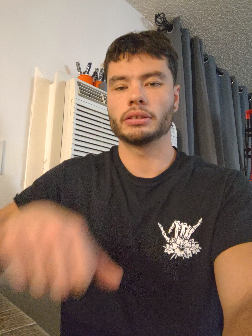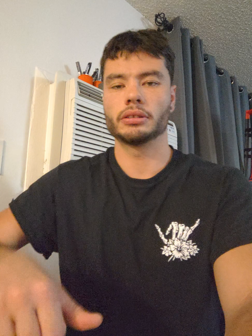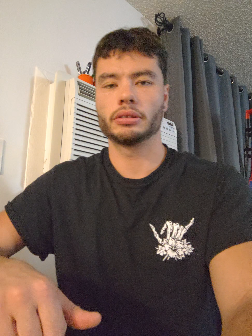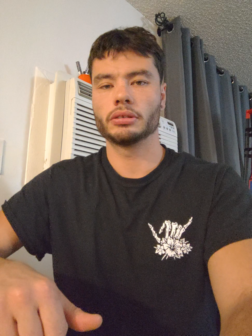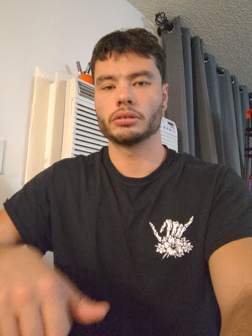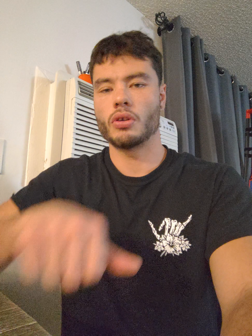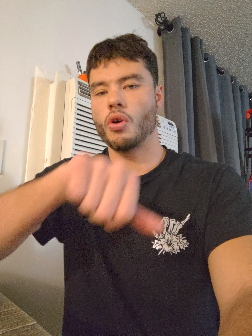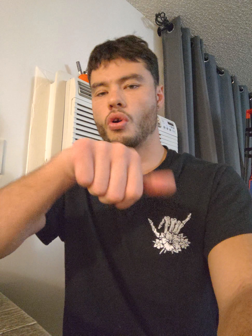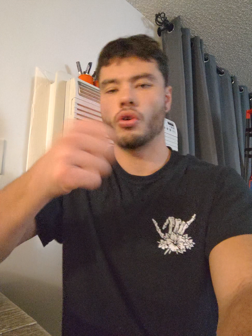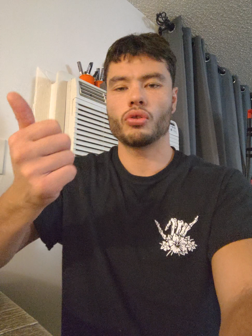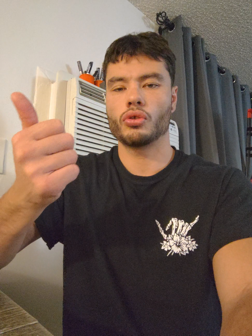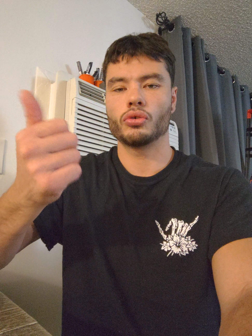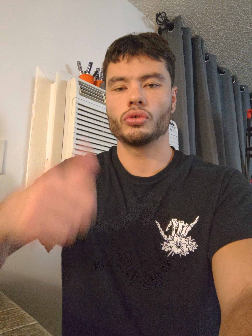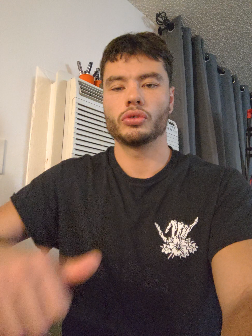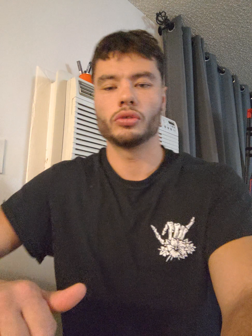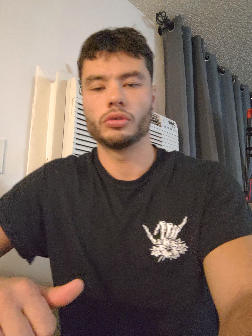another